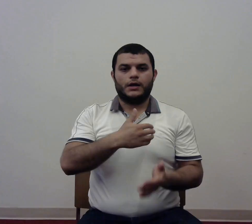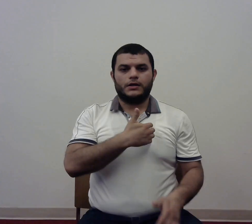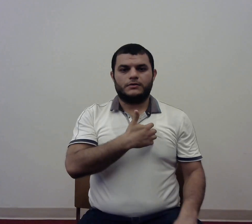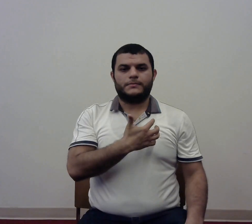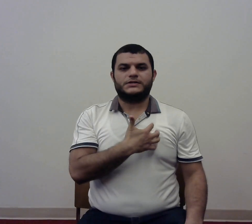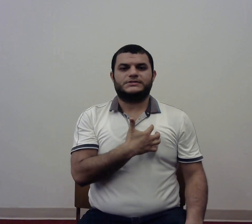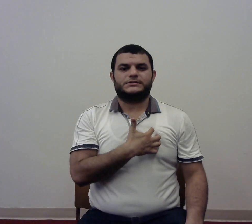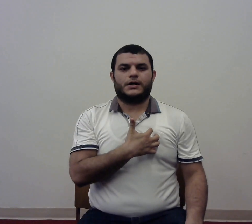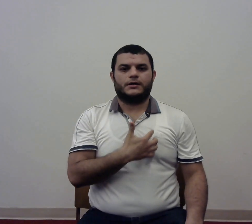istəmək